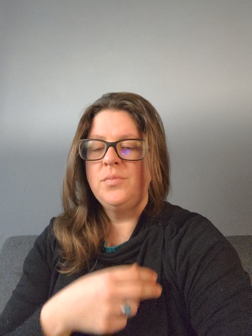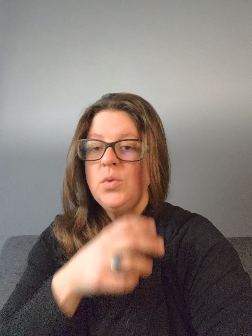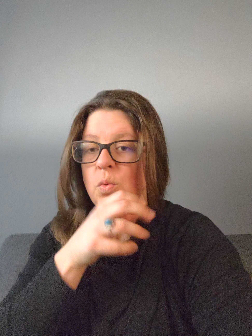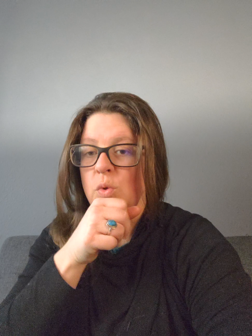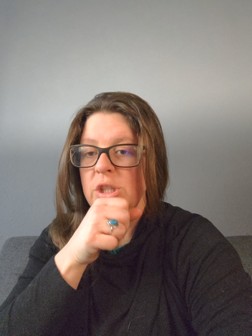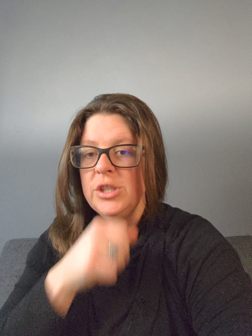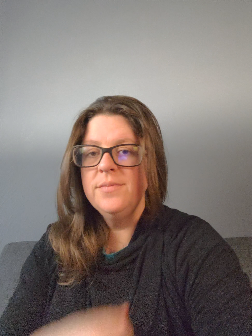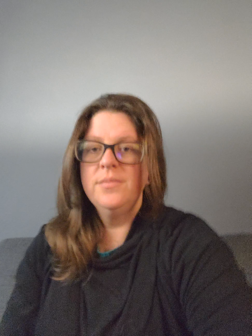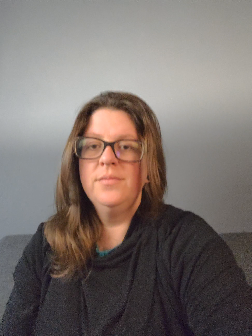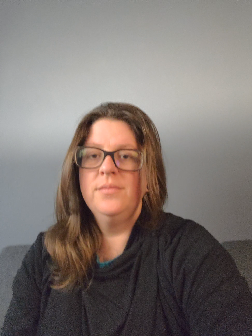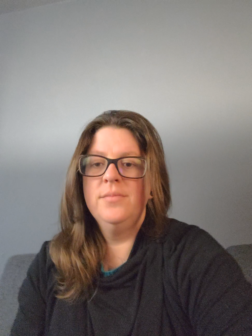orange